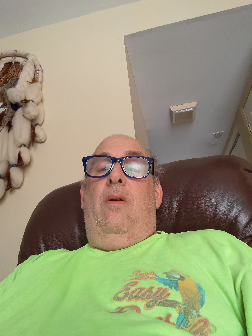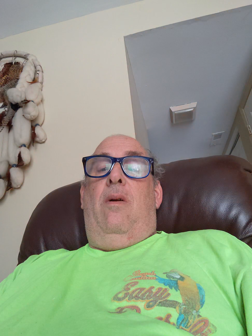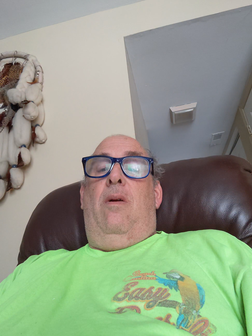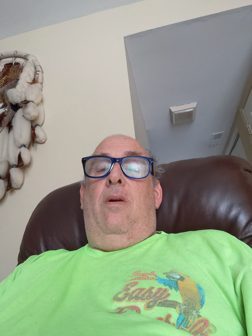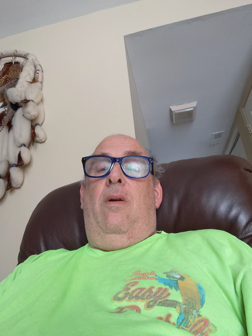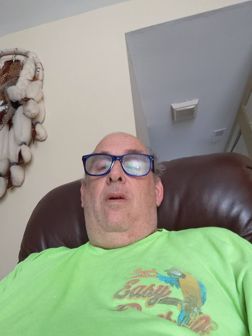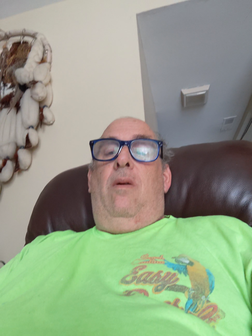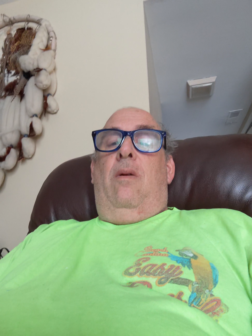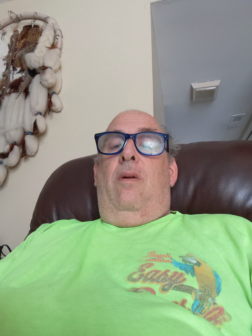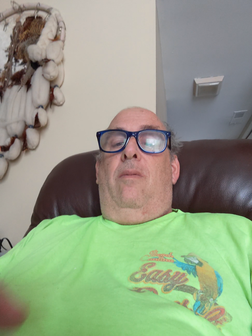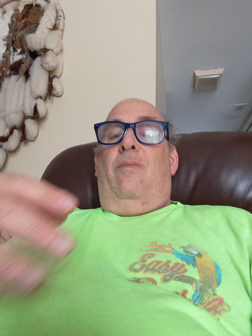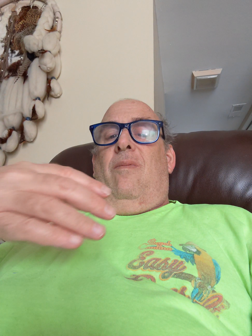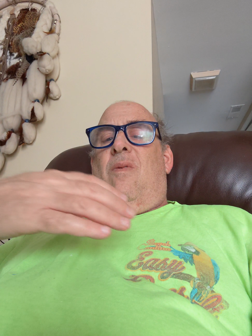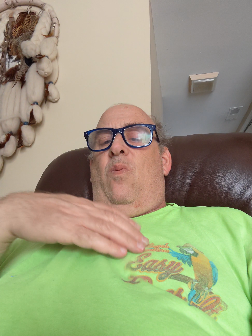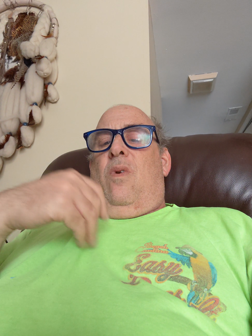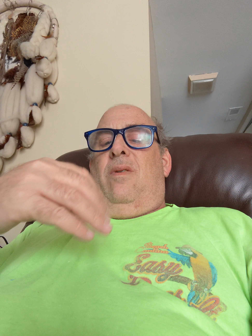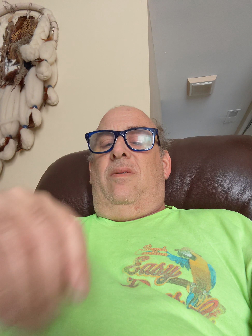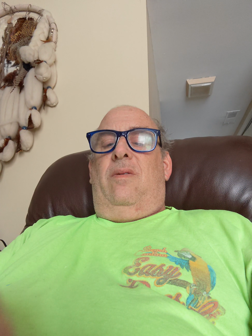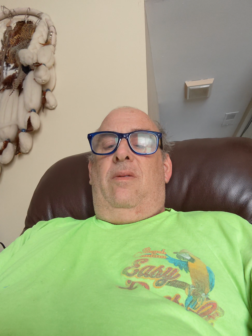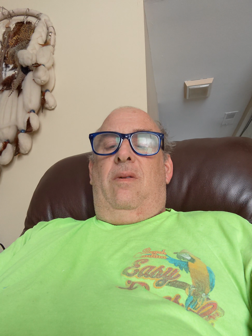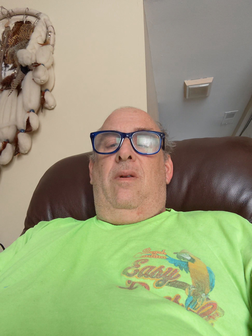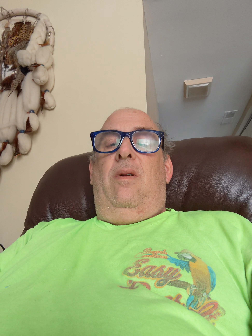white